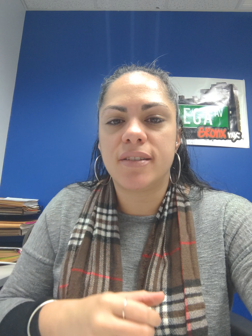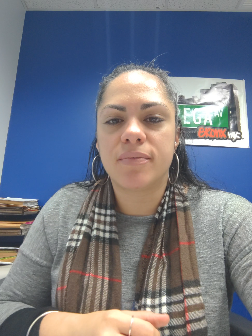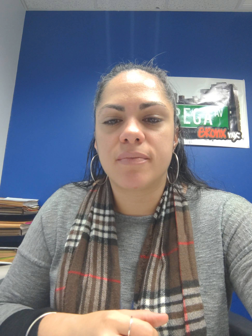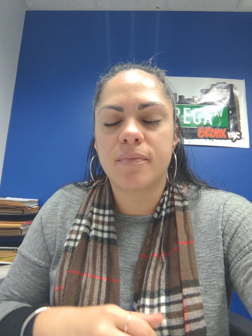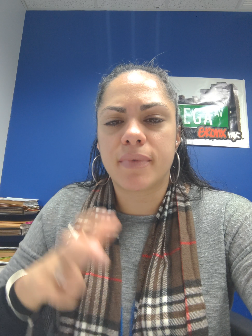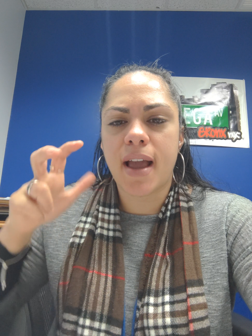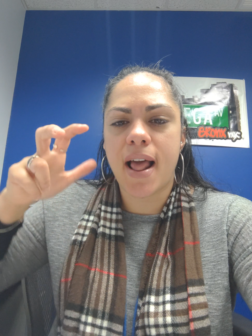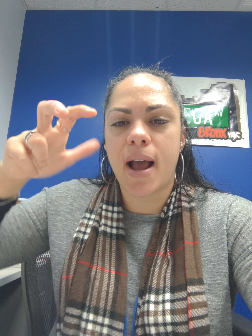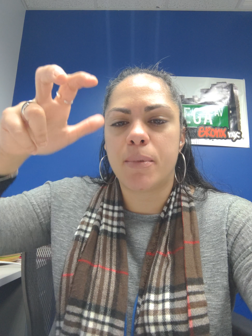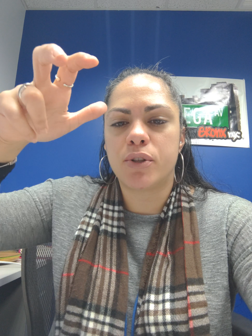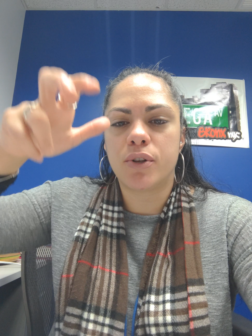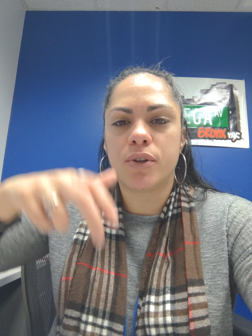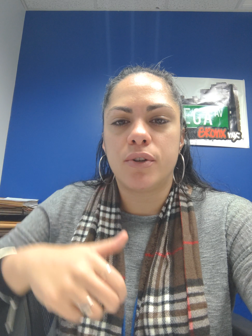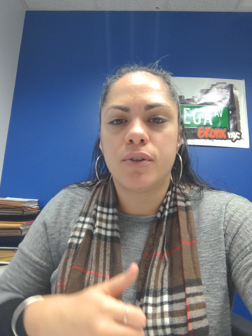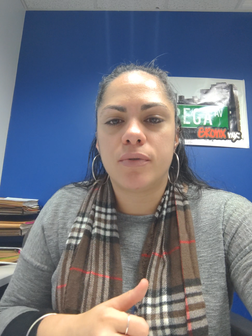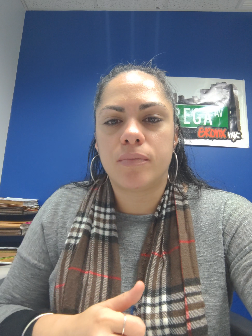helicopter